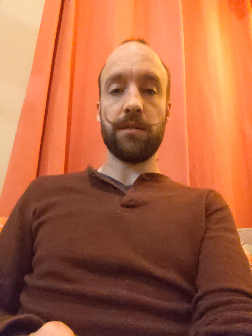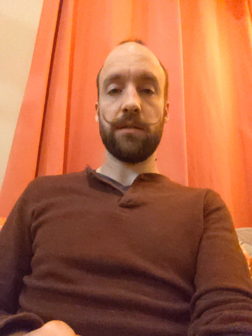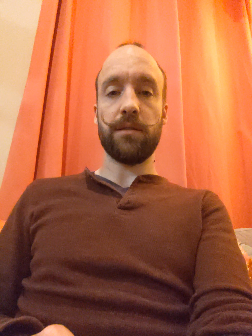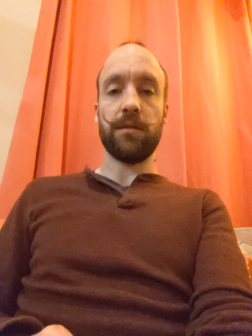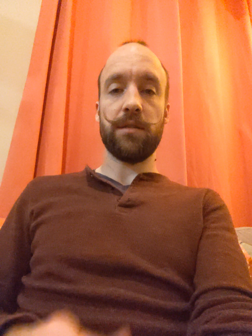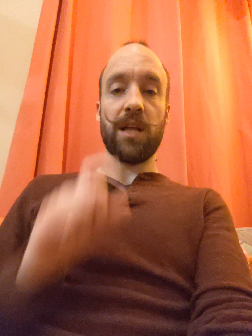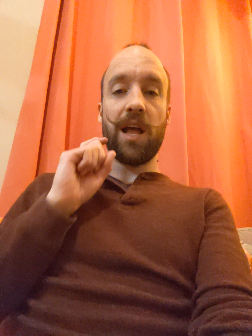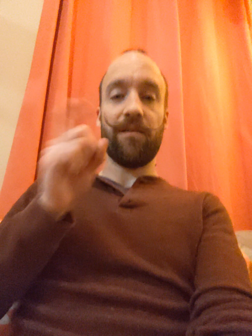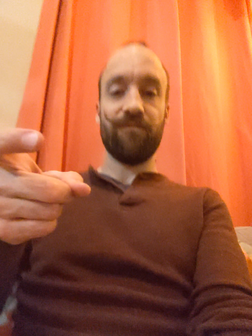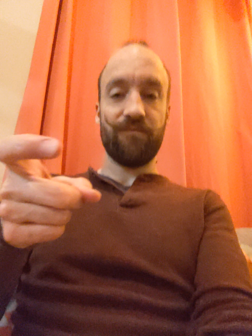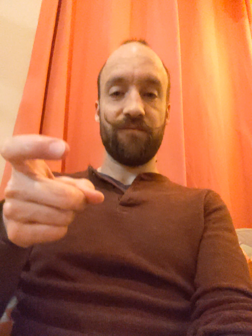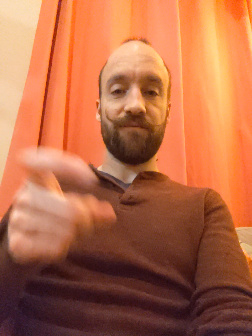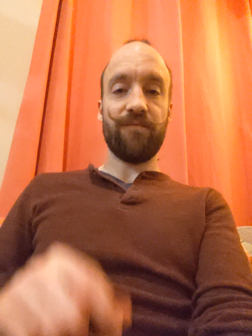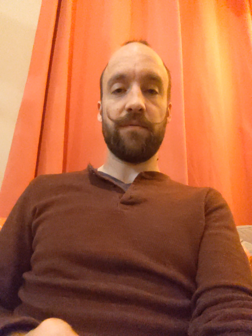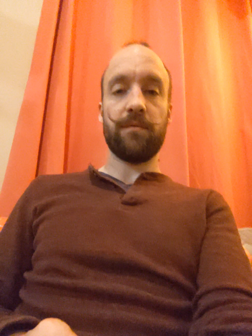gift